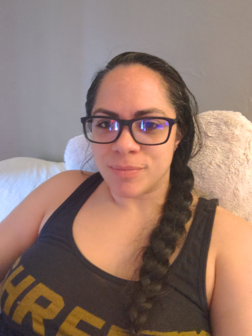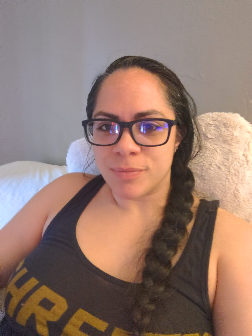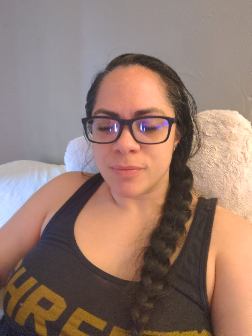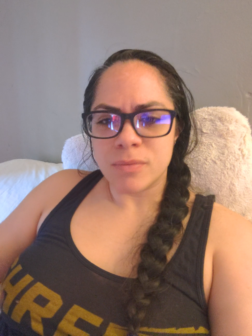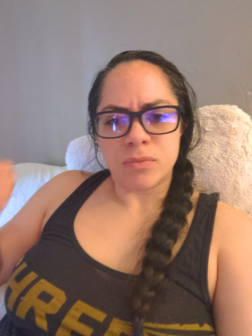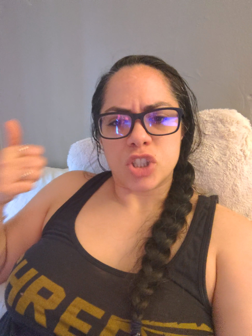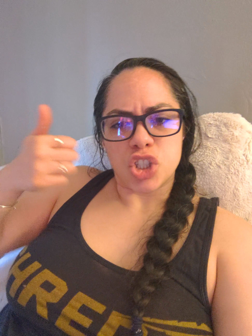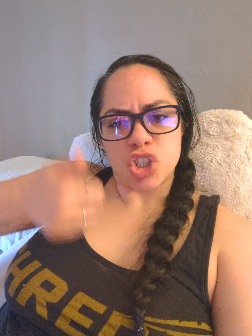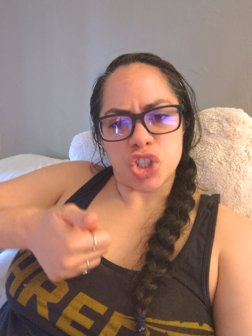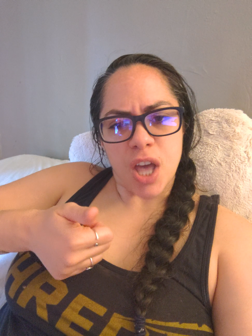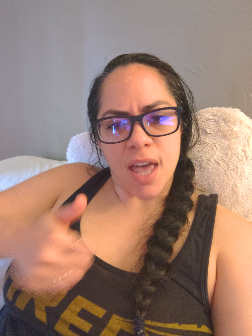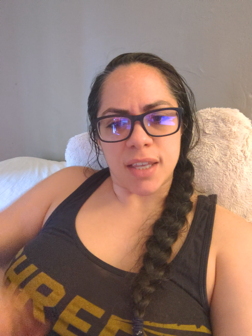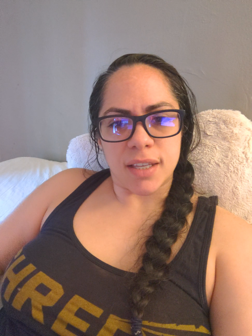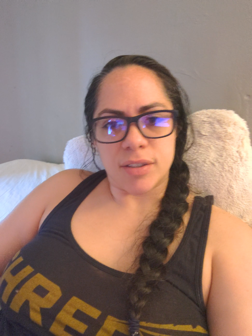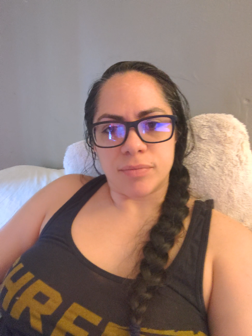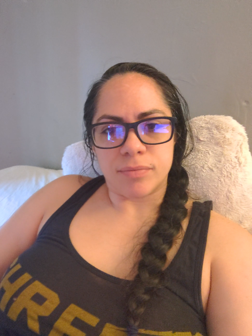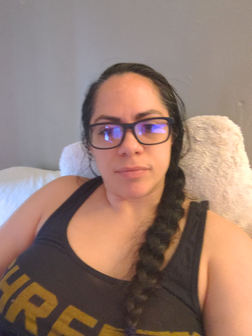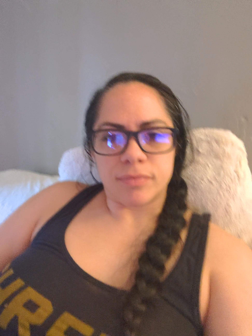jacket